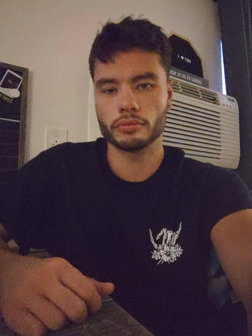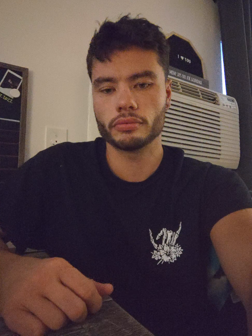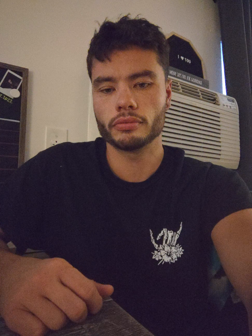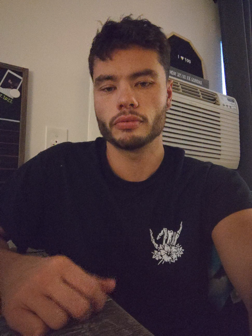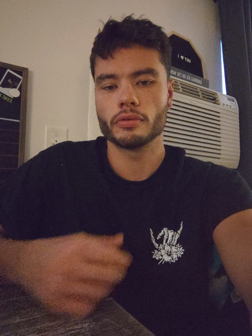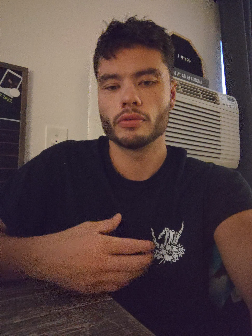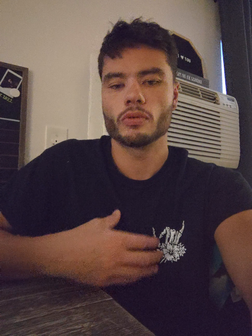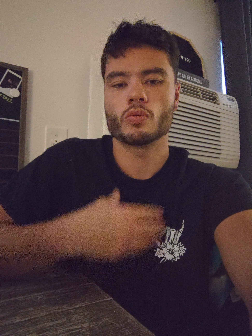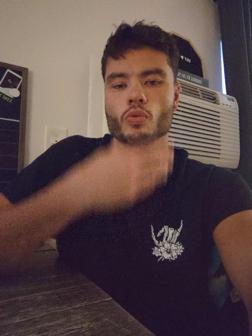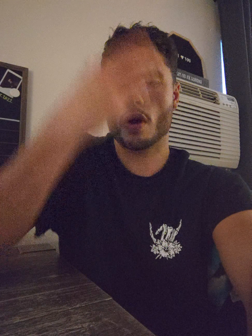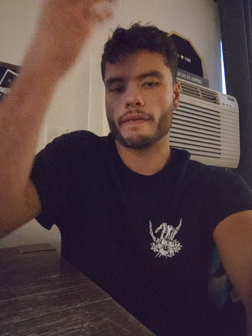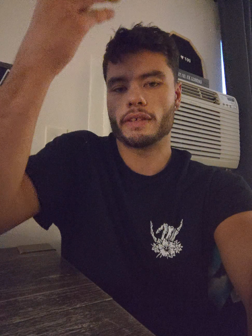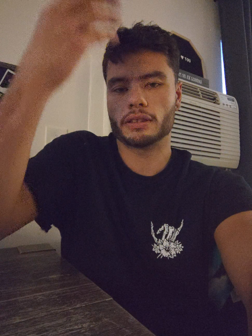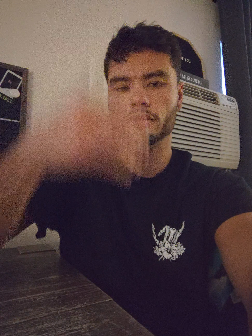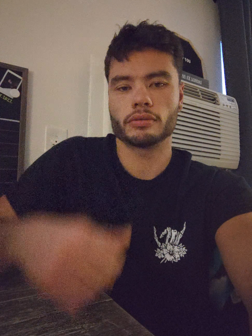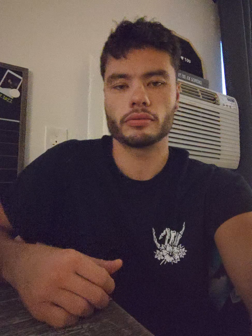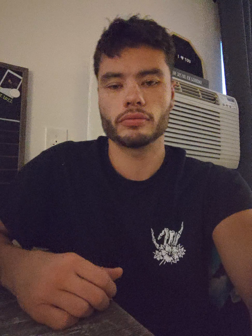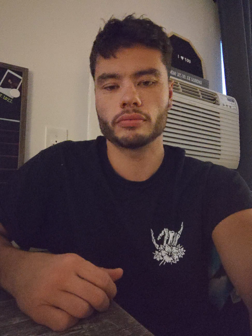giraffe